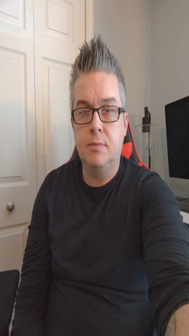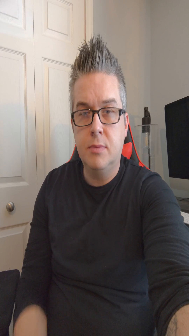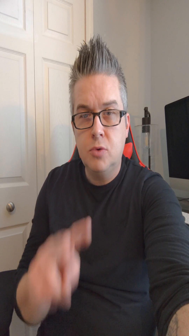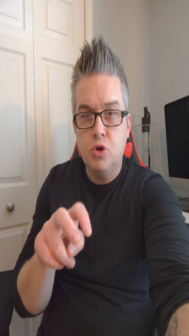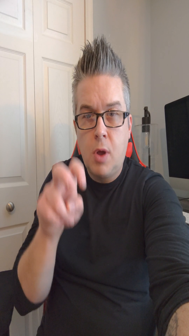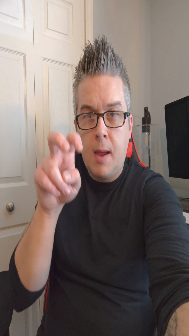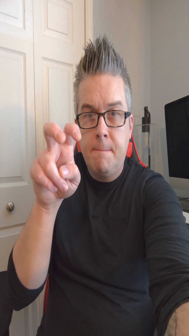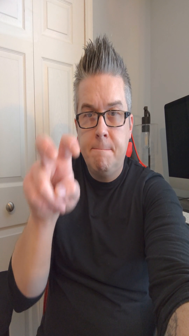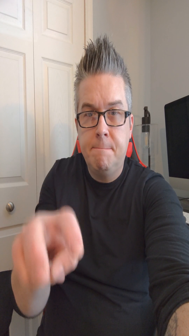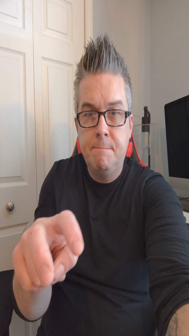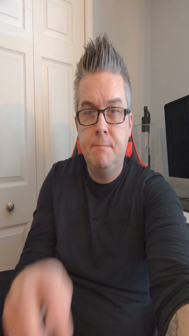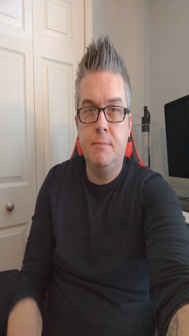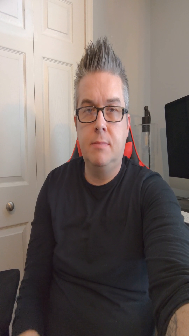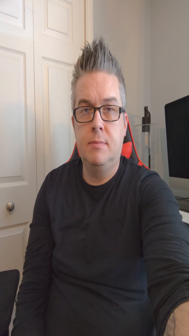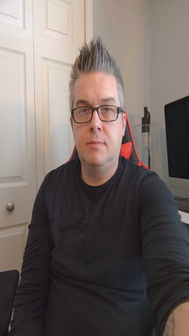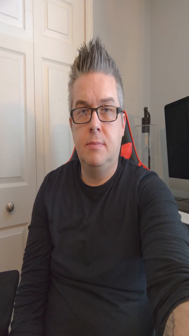jump